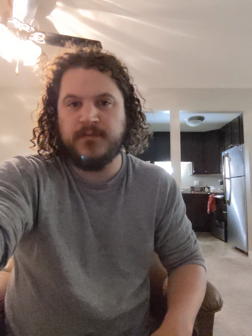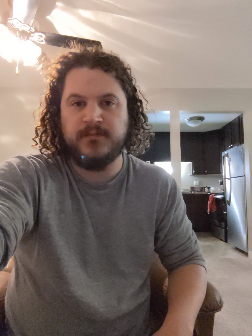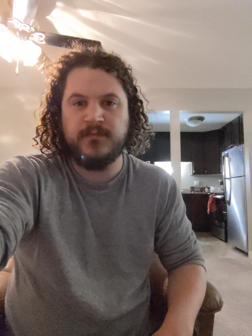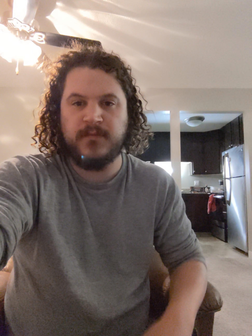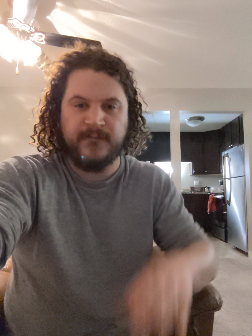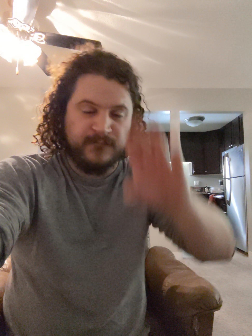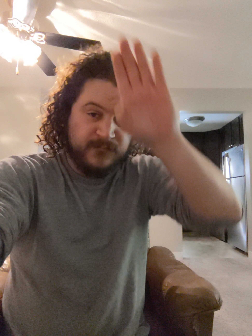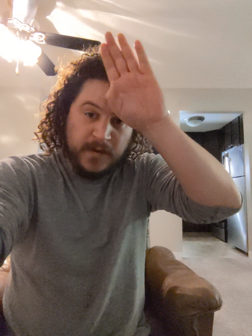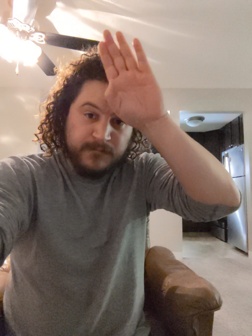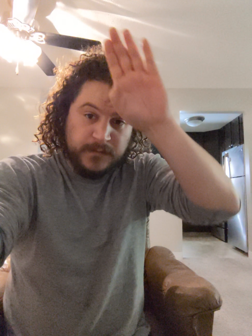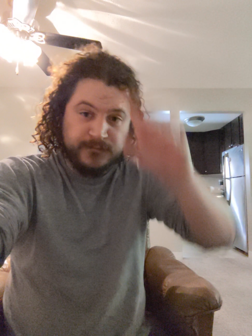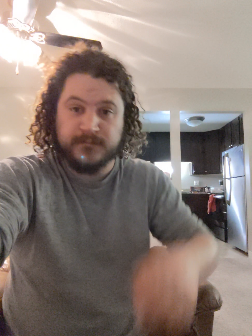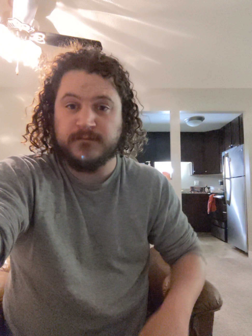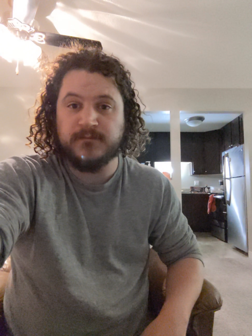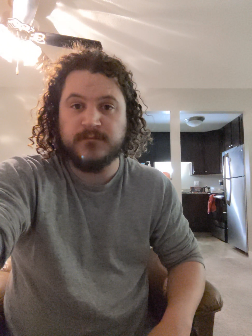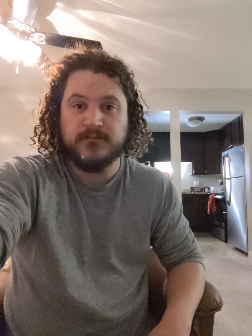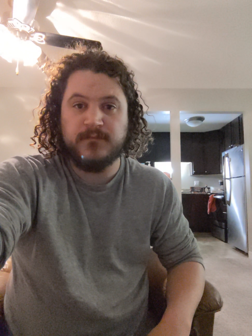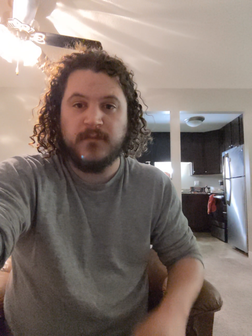fireman